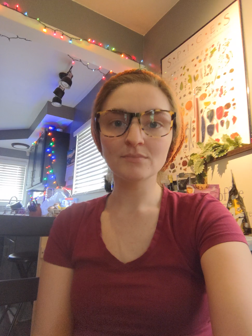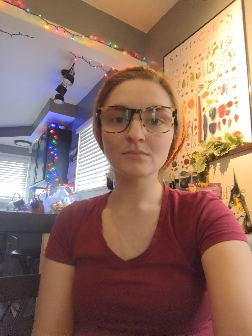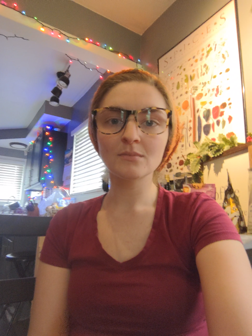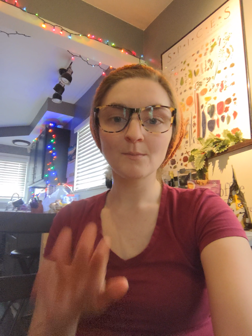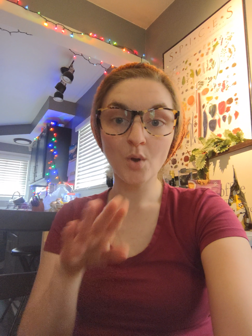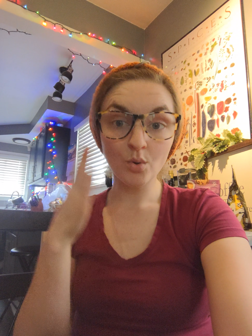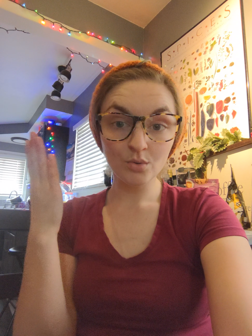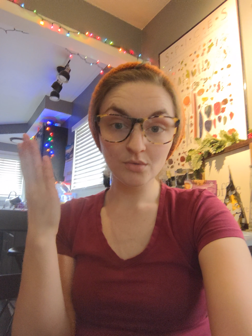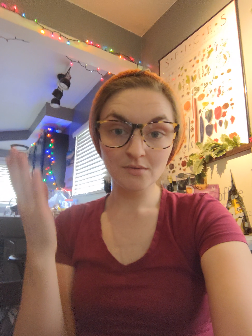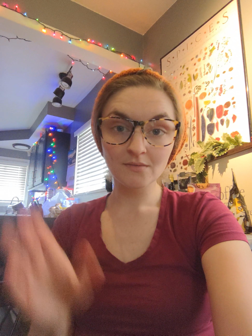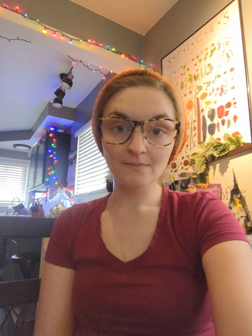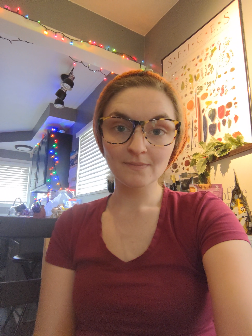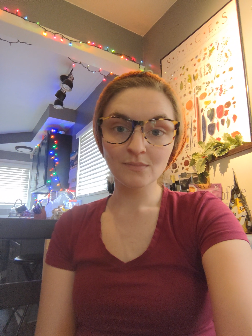open